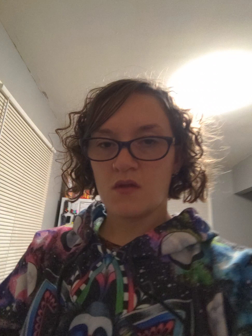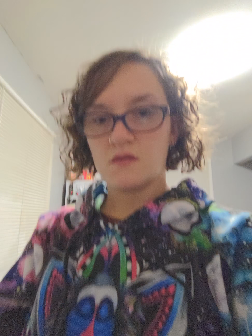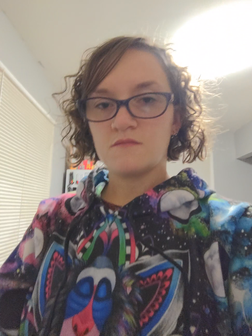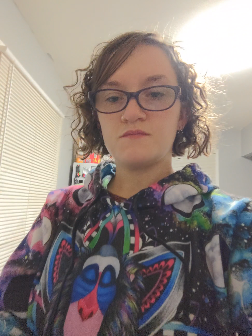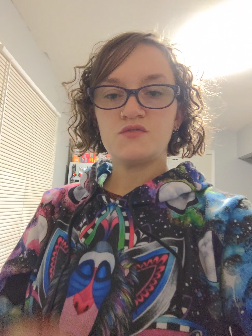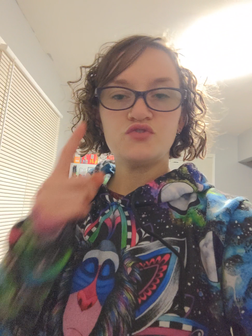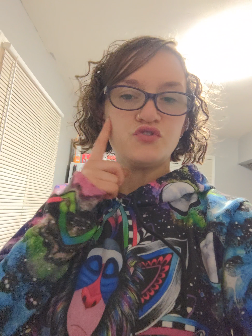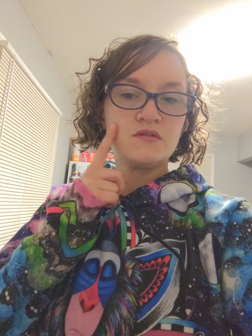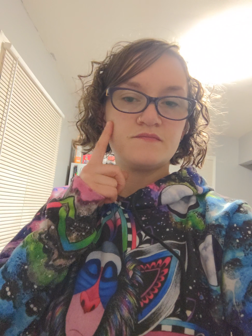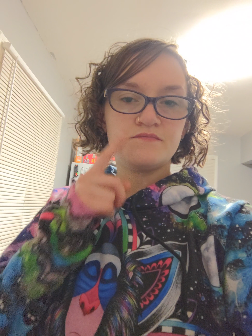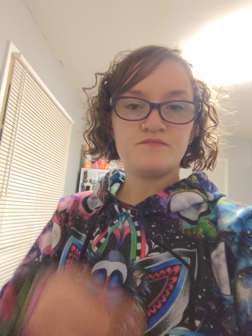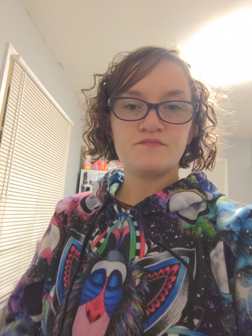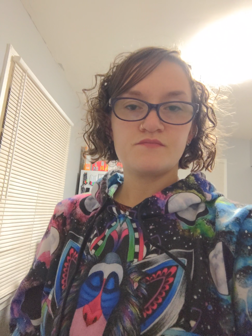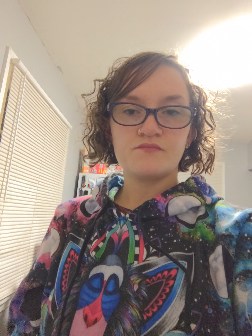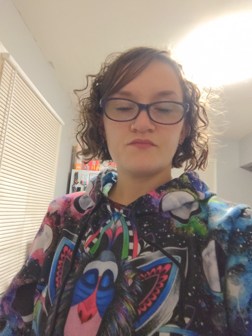cheek